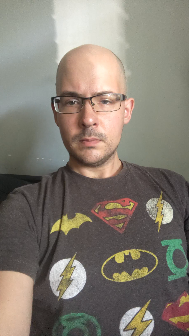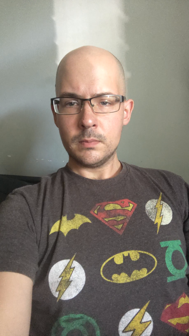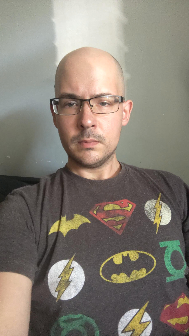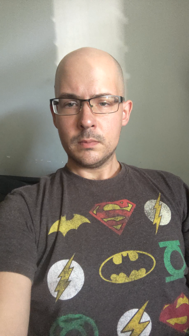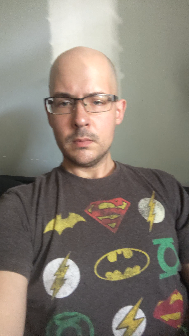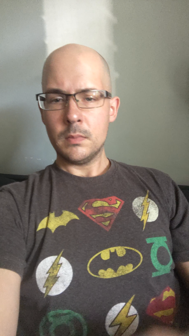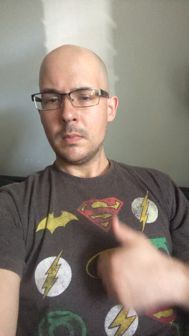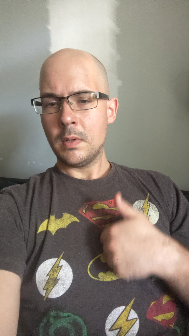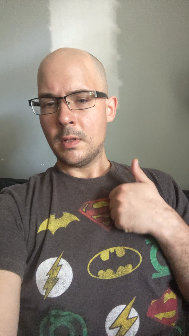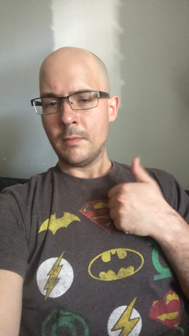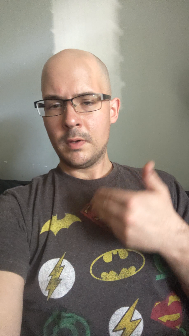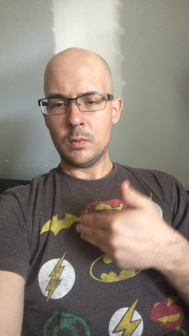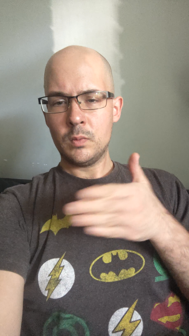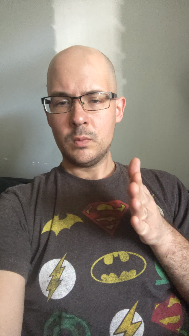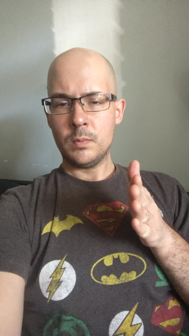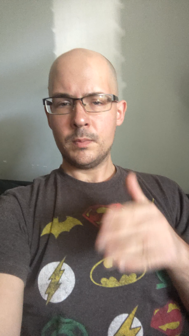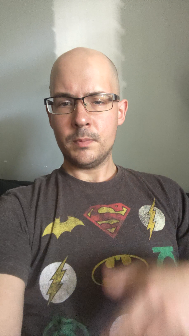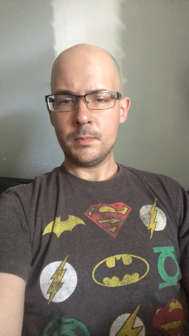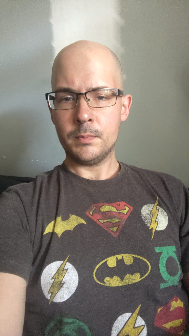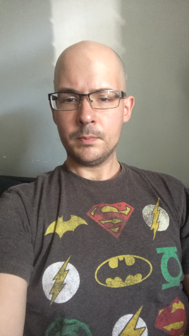living room